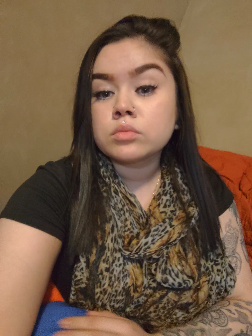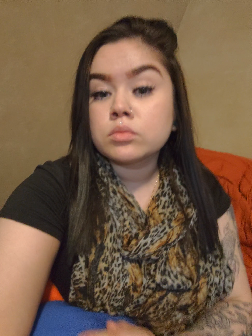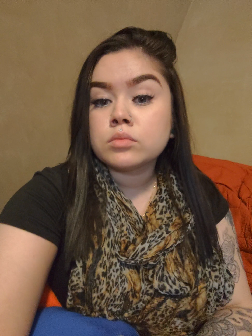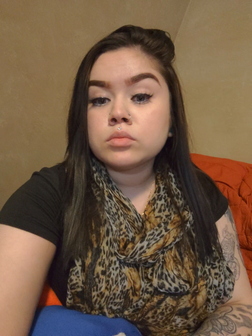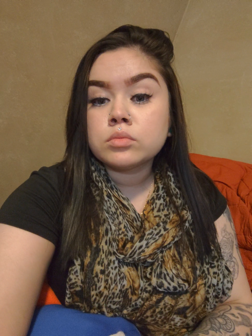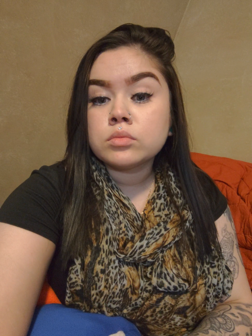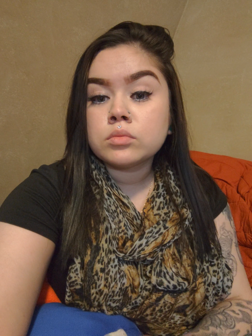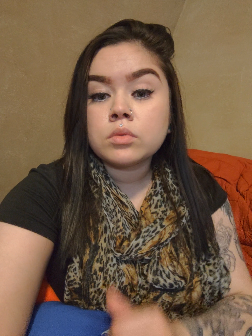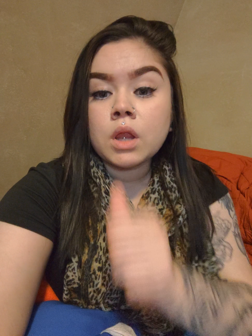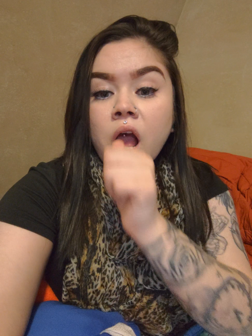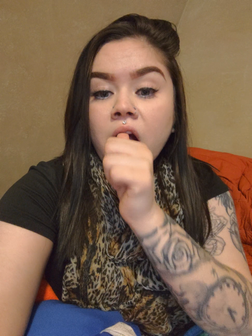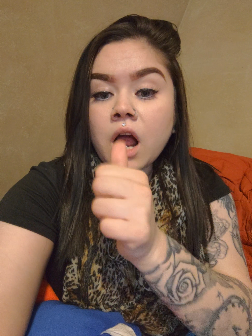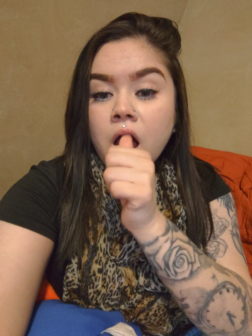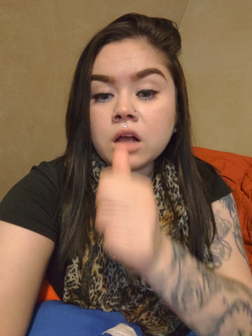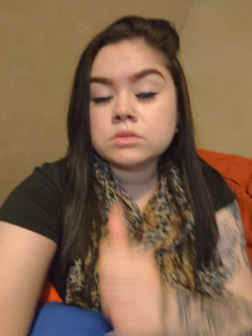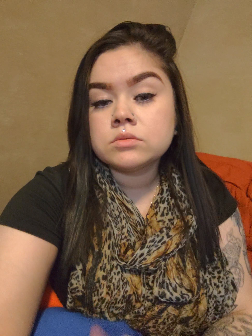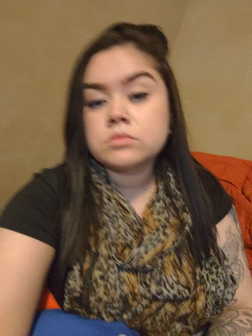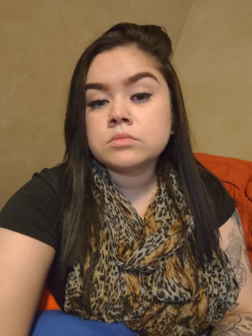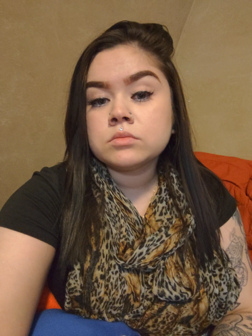nuts